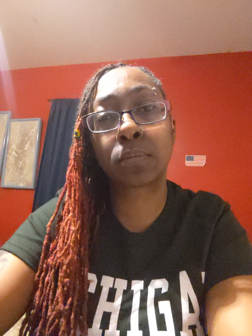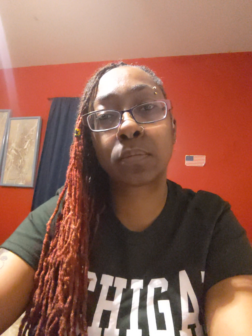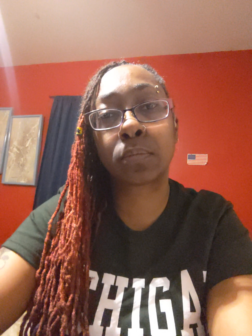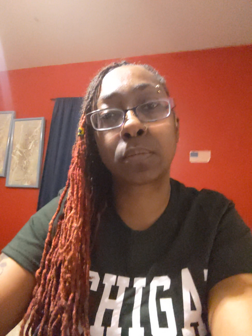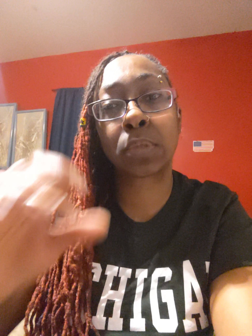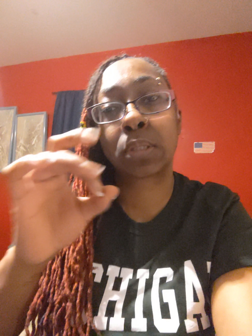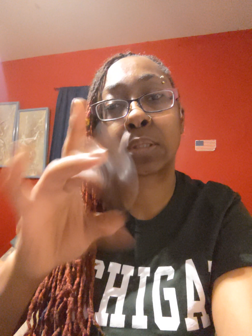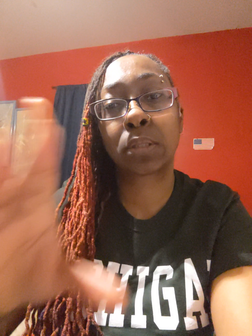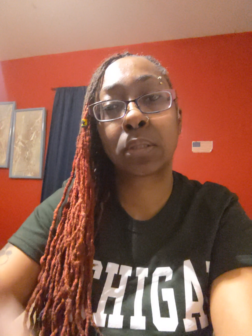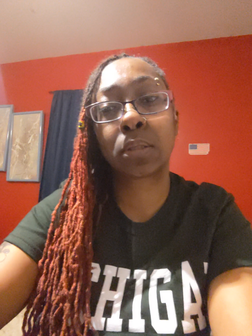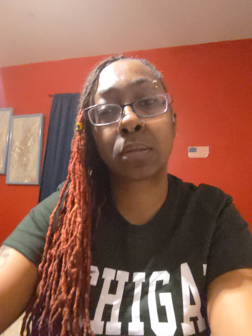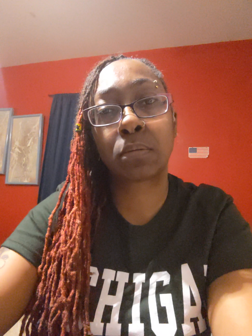hate